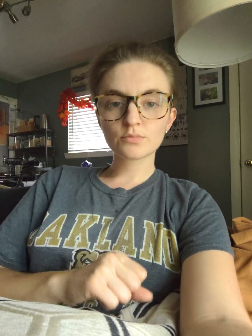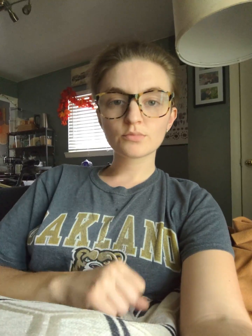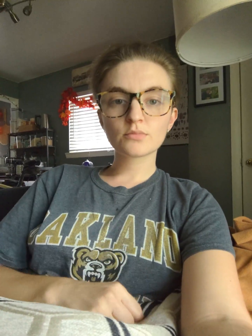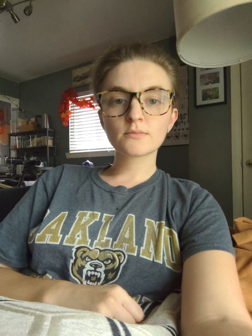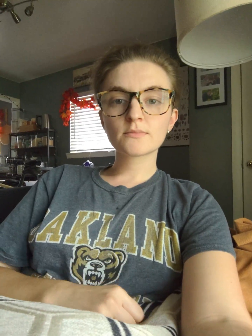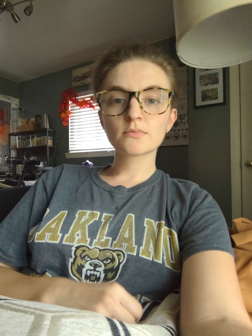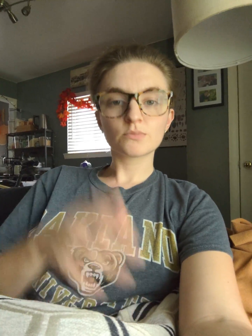deer